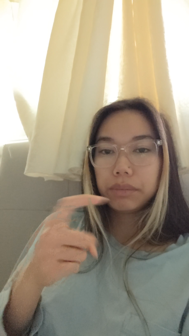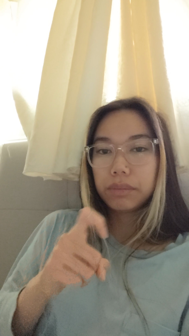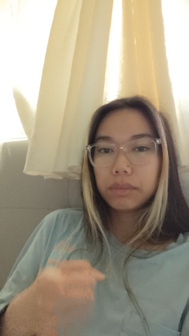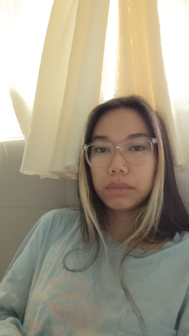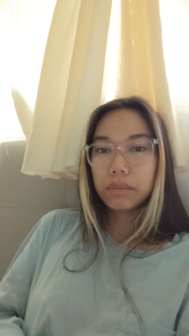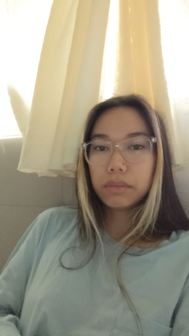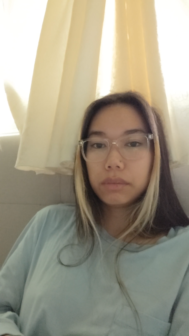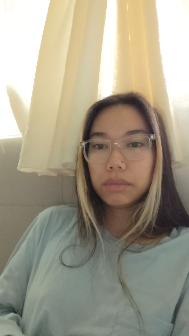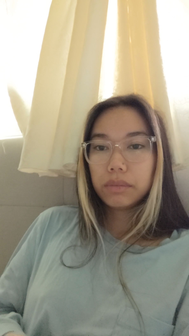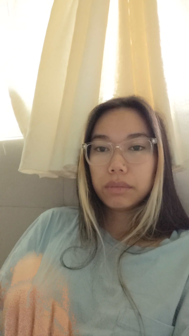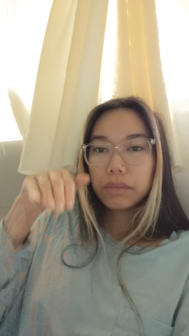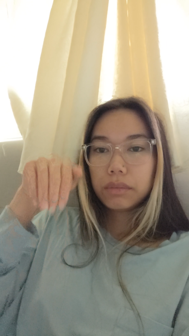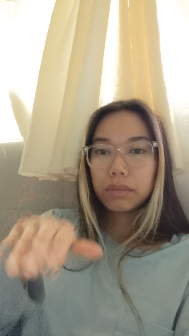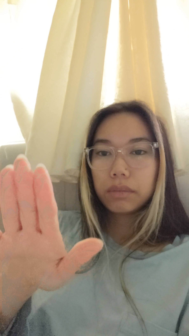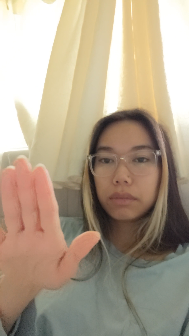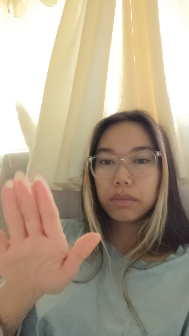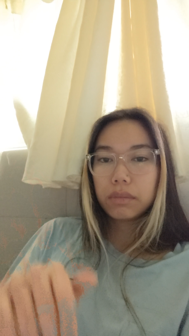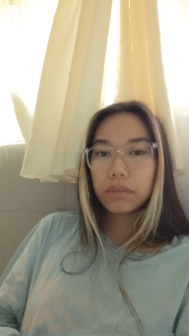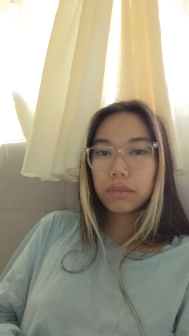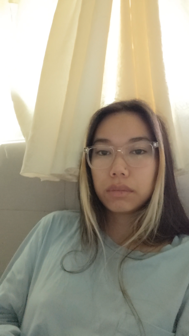enter